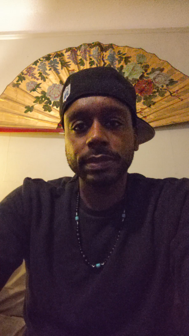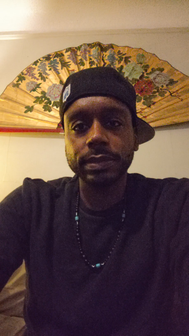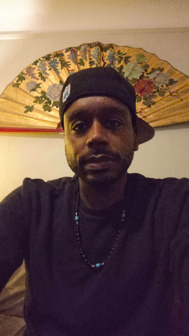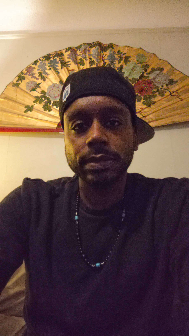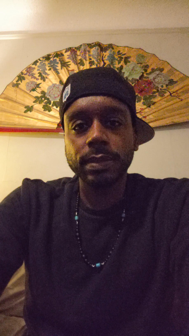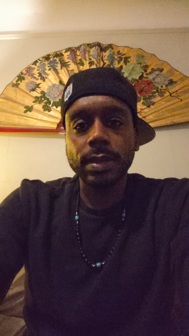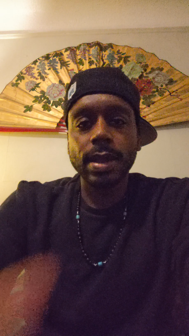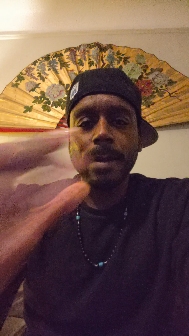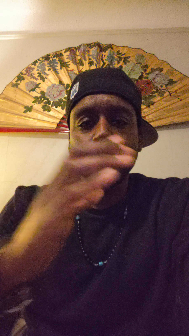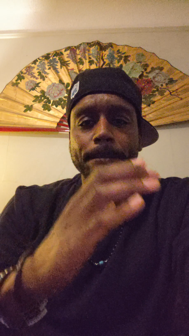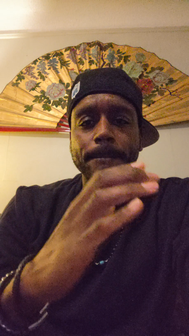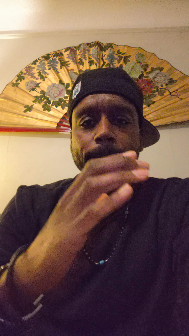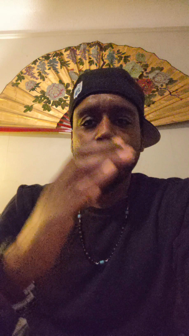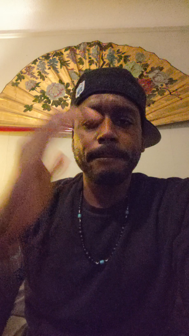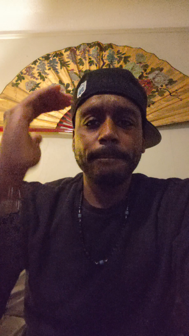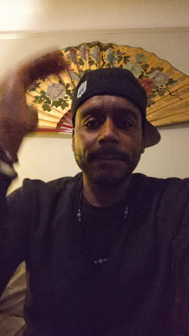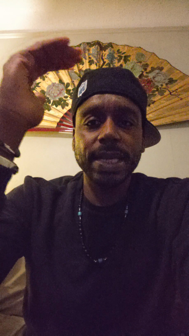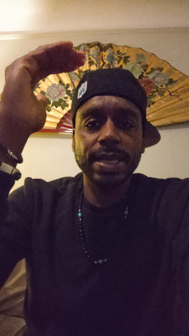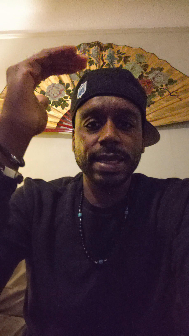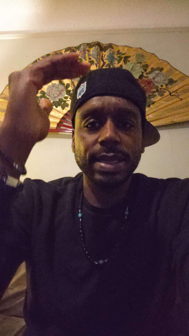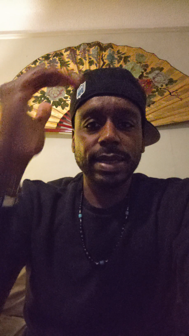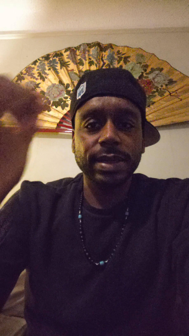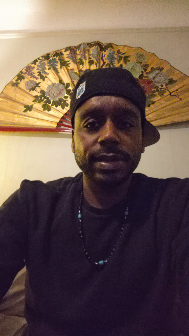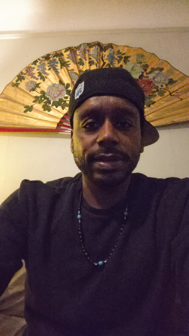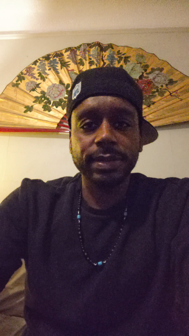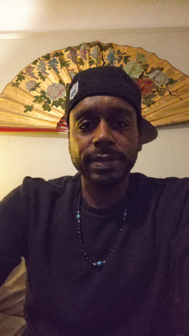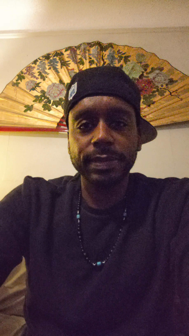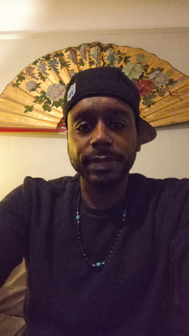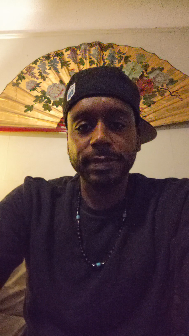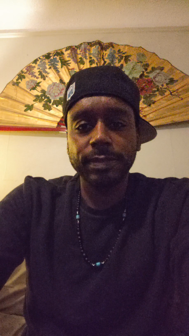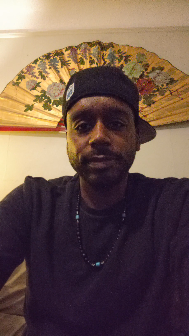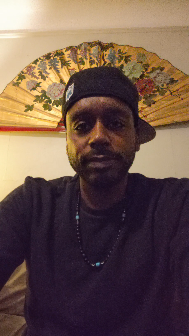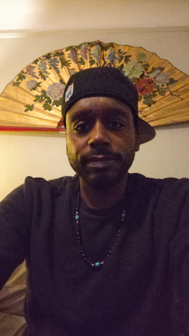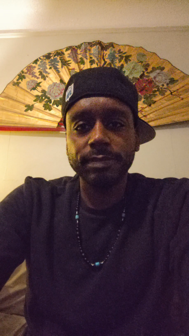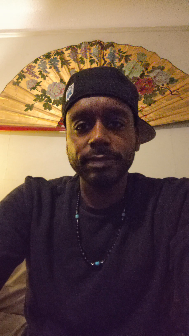big